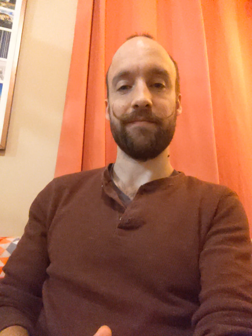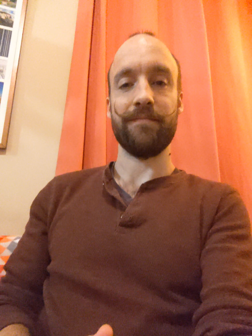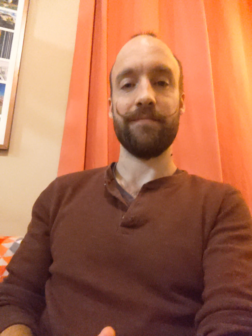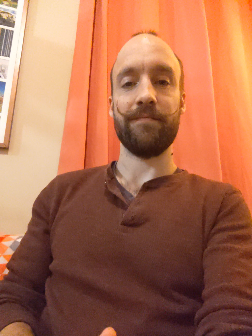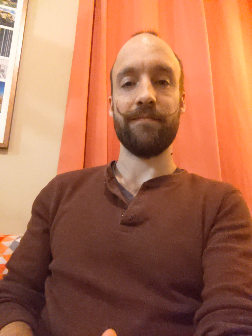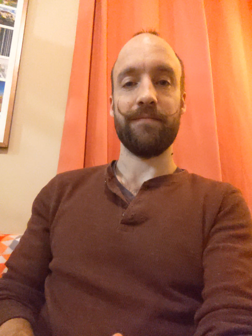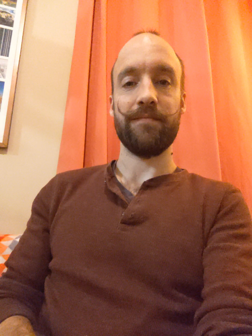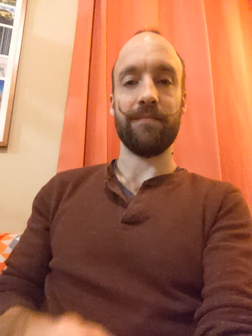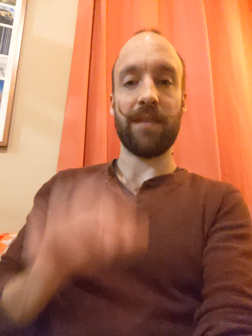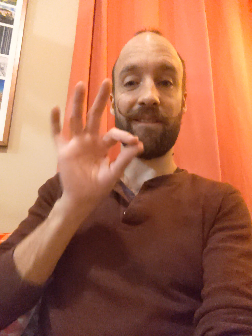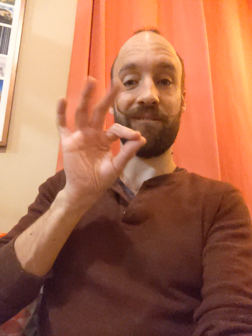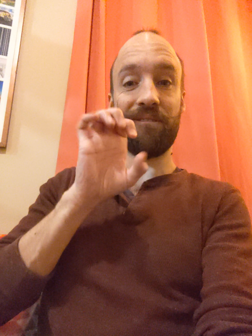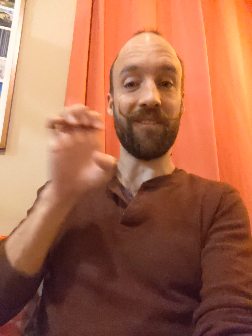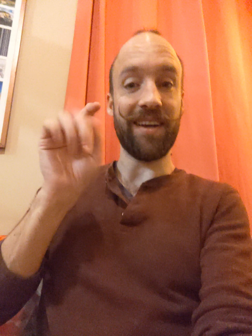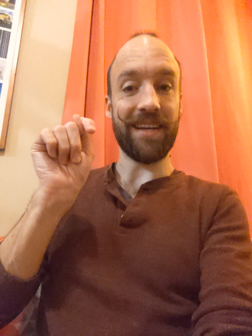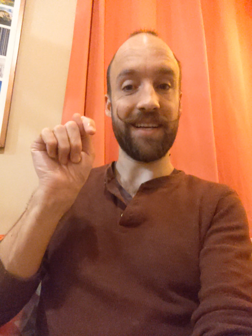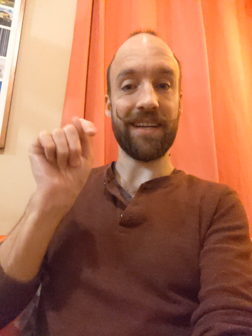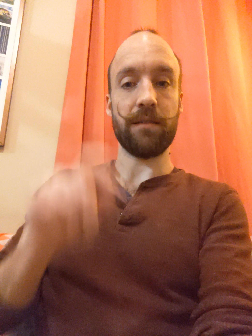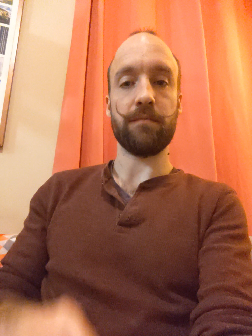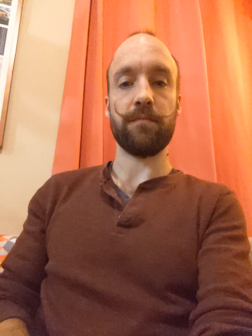feet